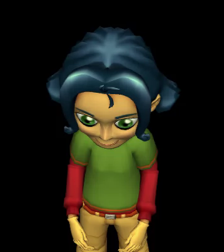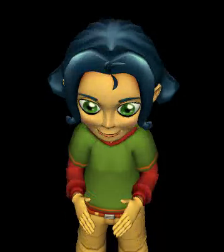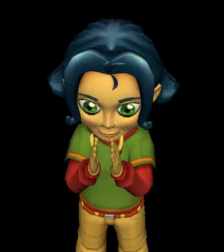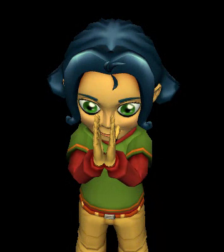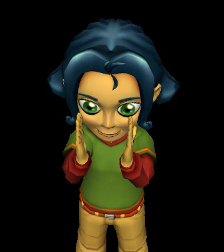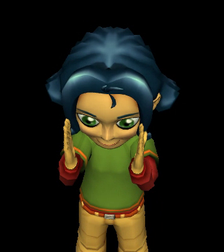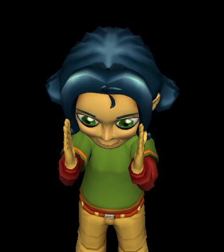مكتبة